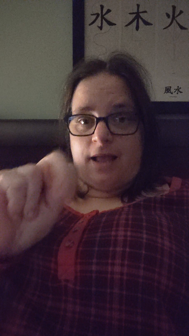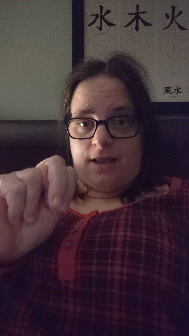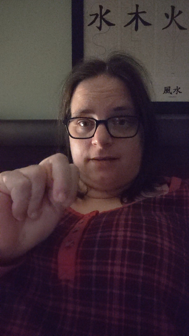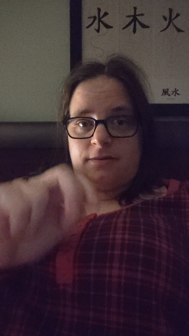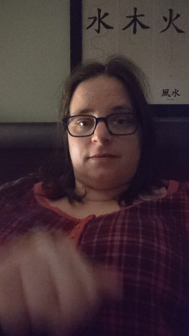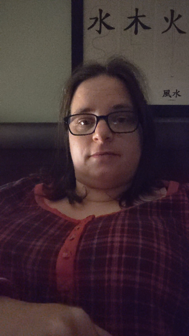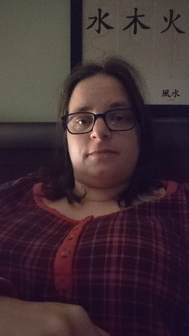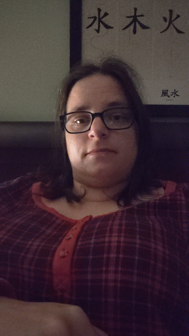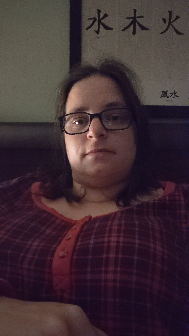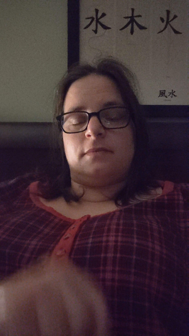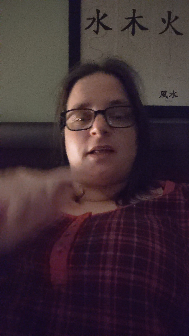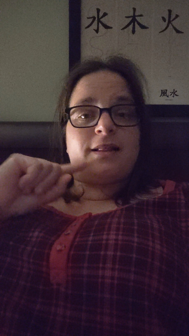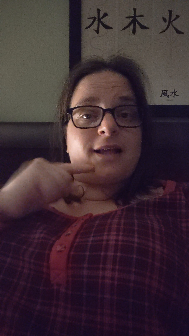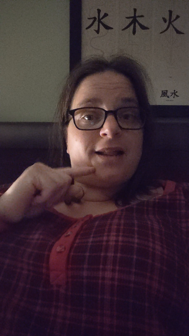candy